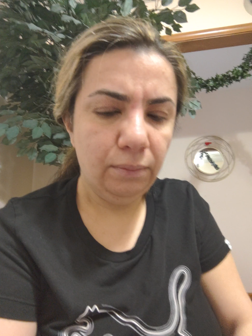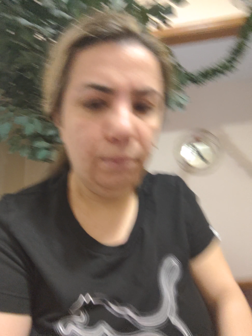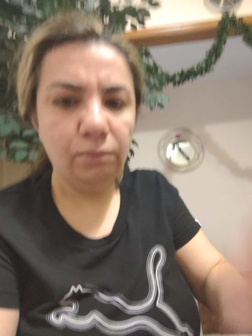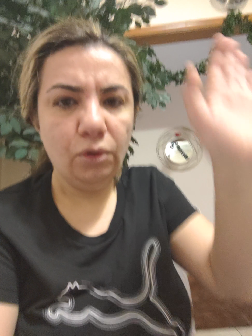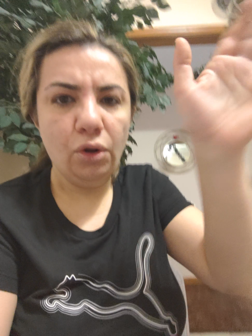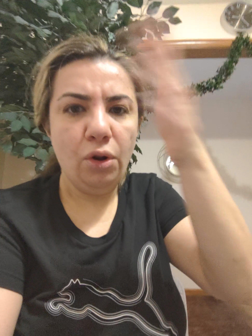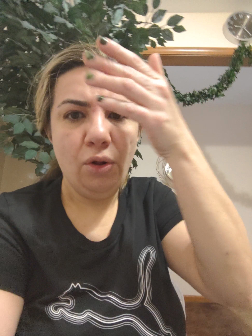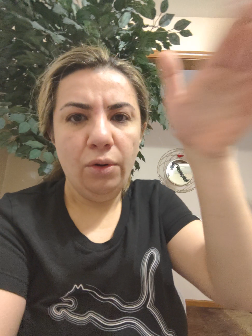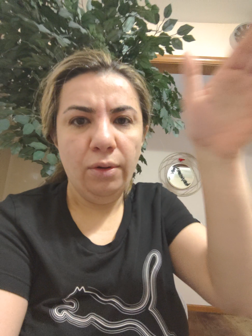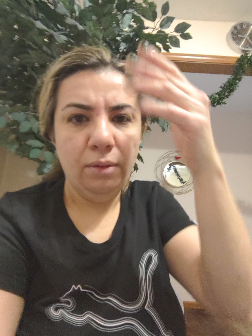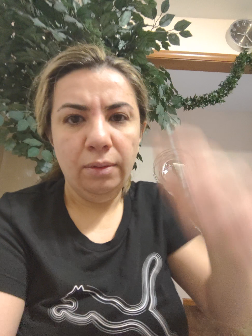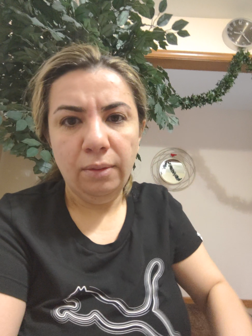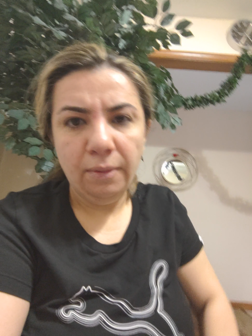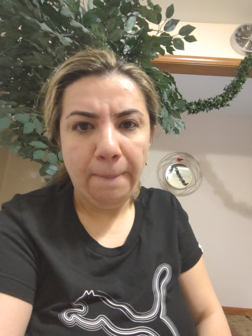flag